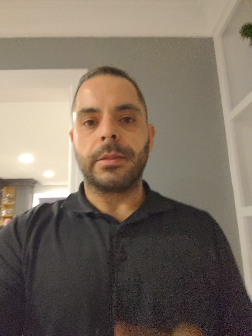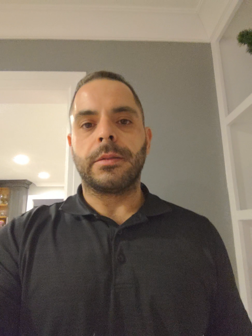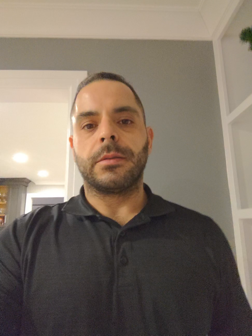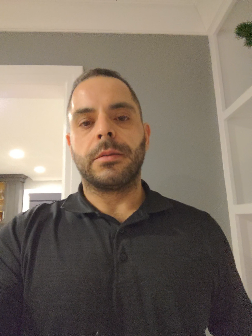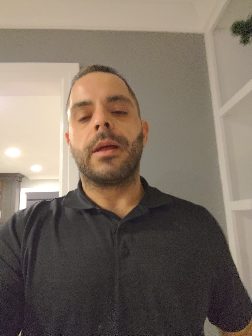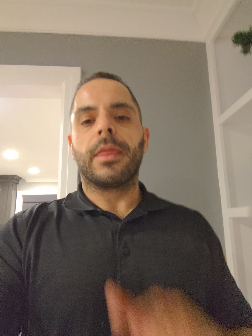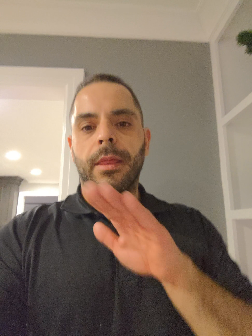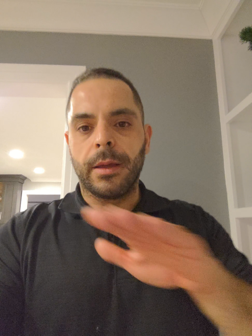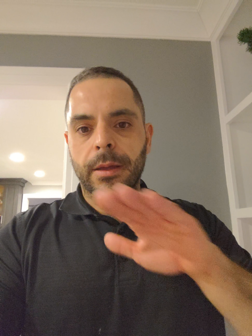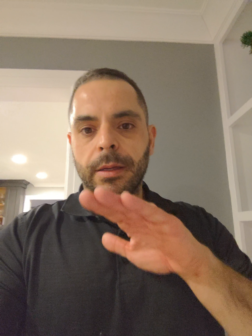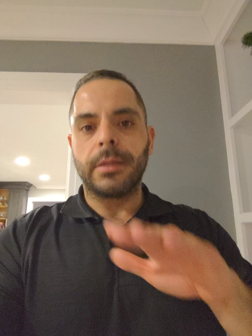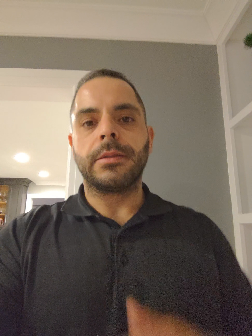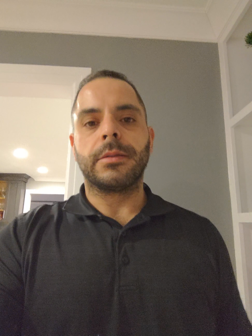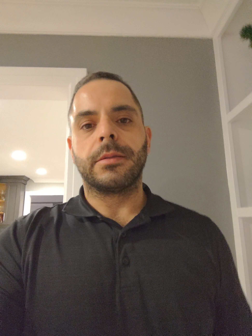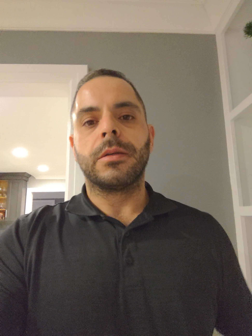clean